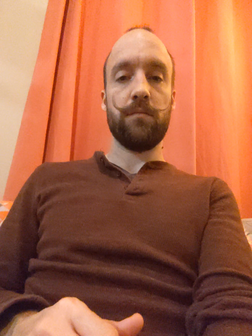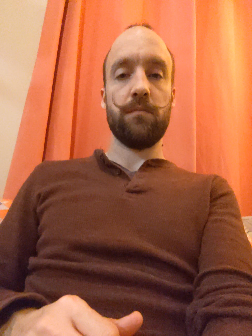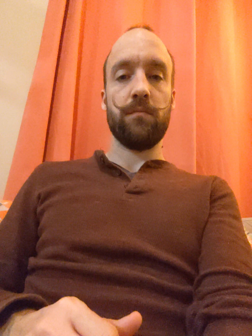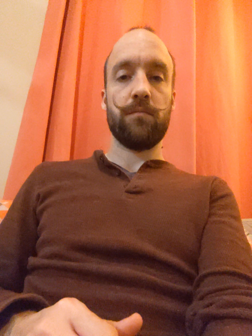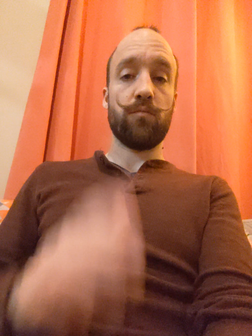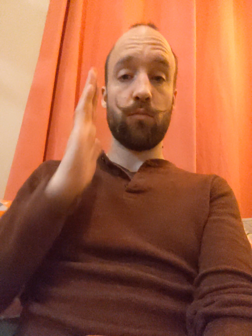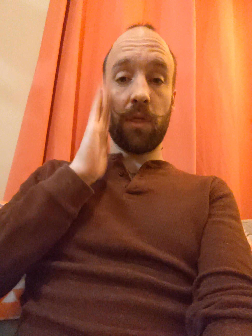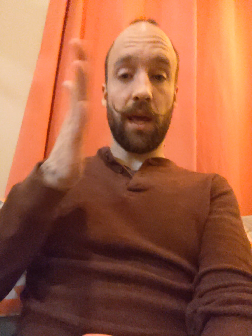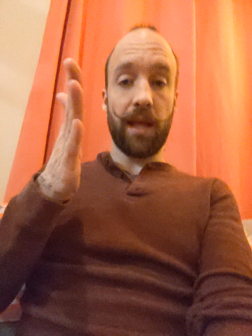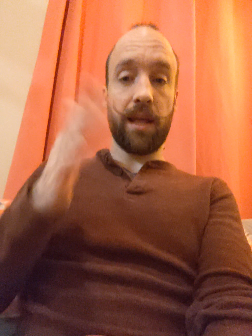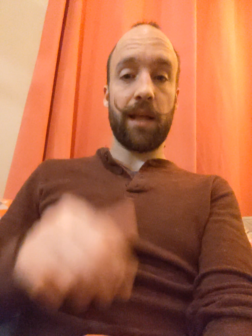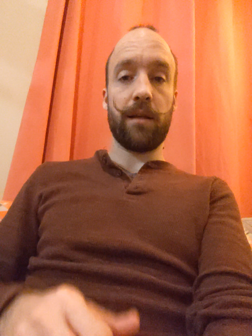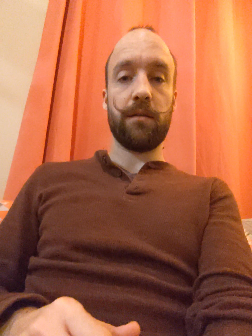will